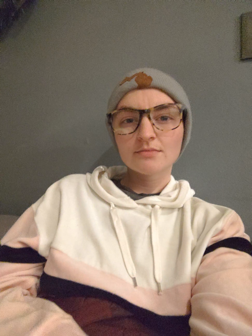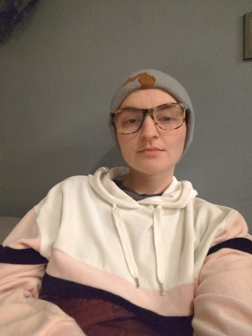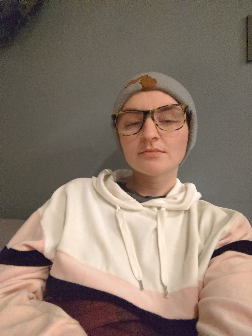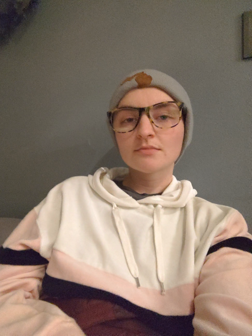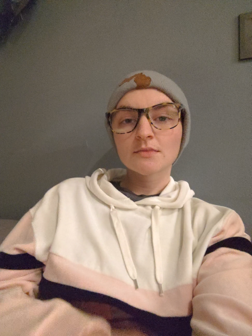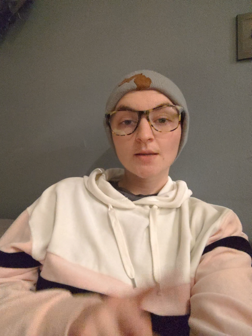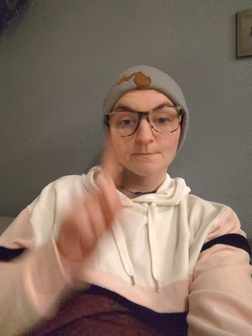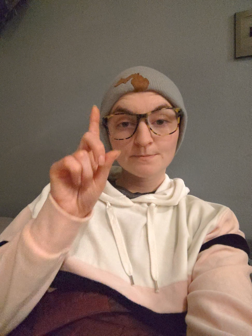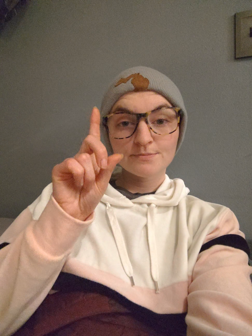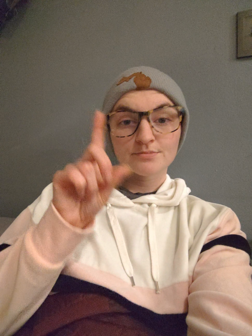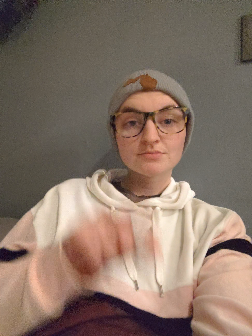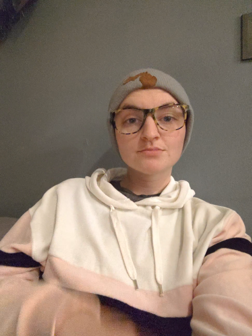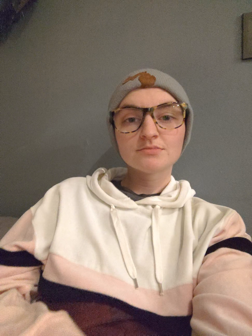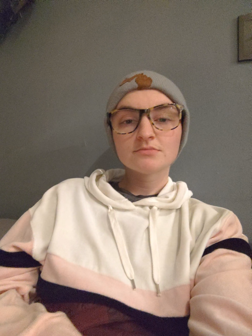up